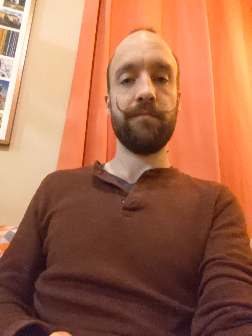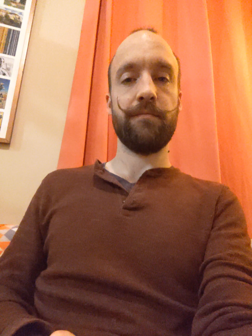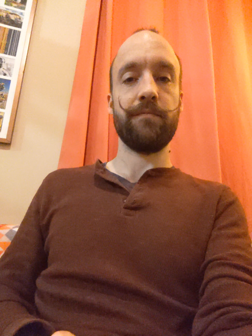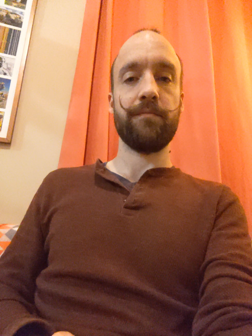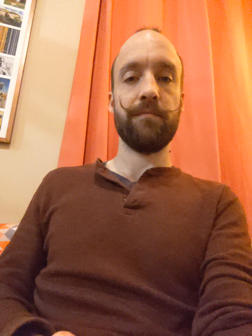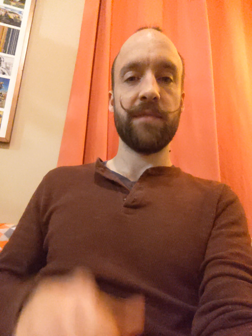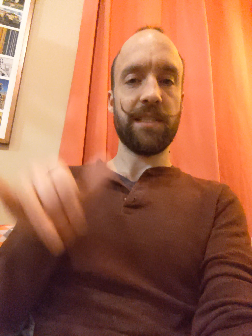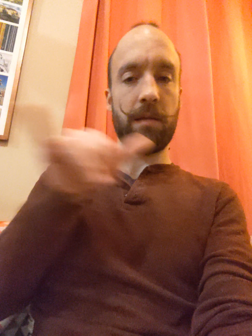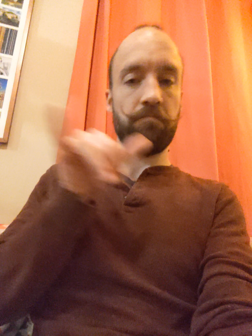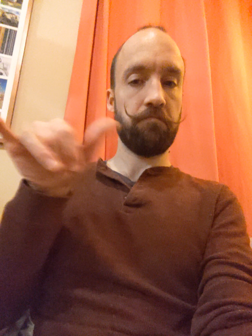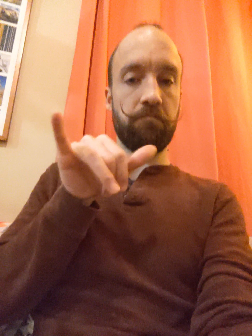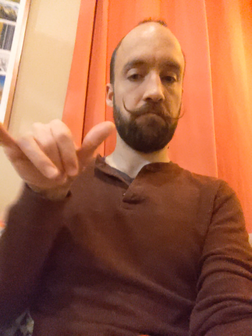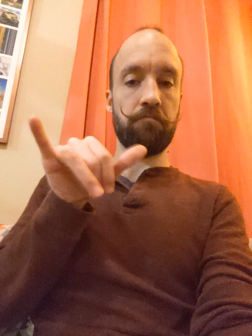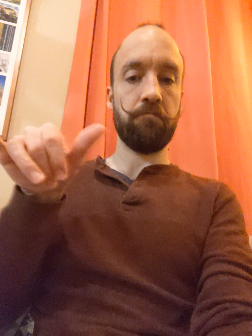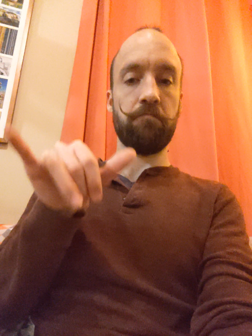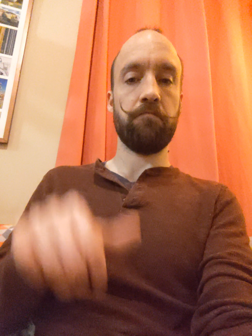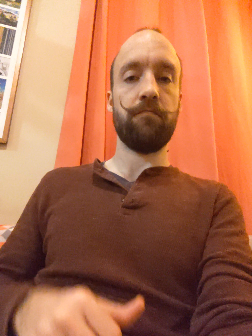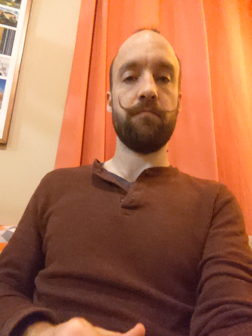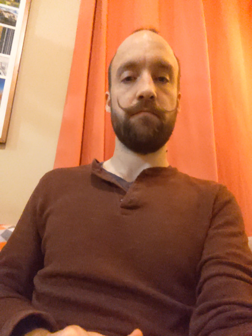same